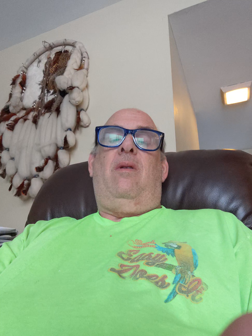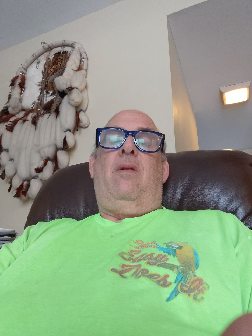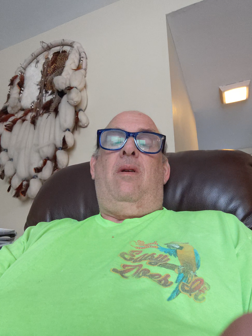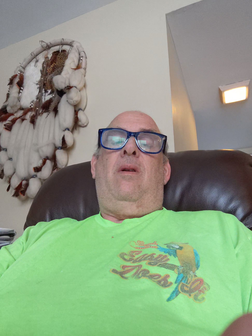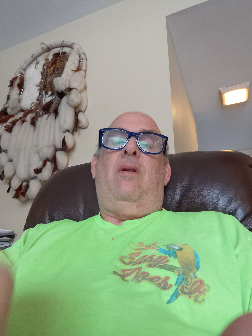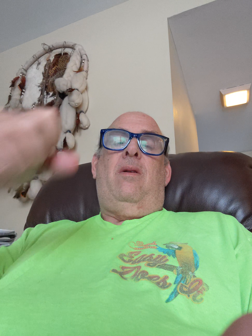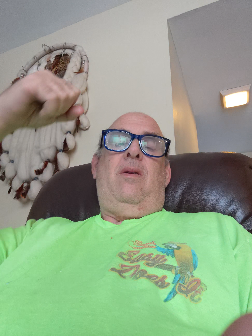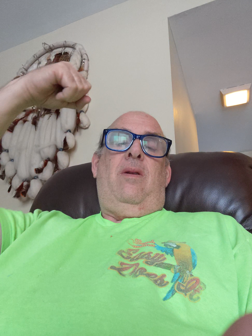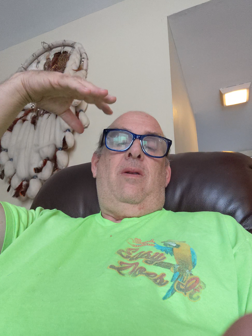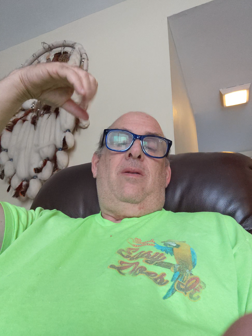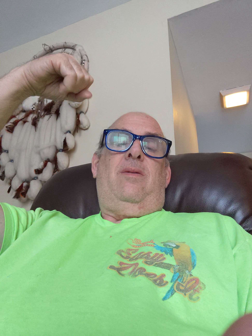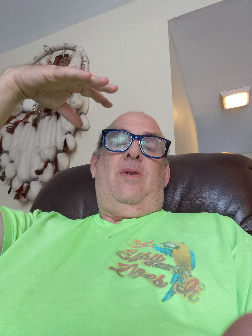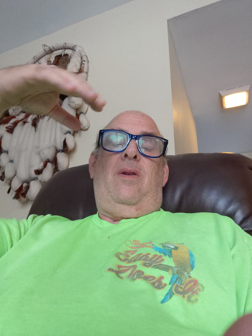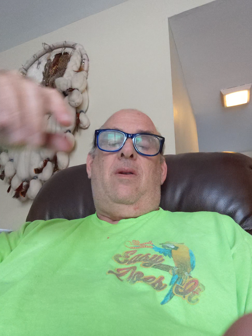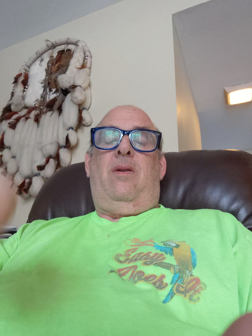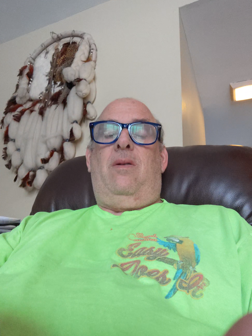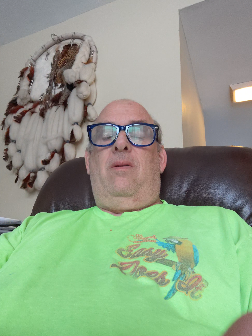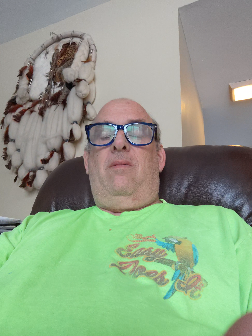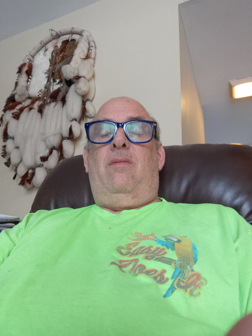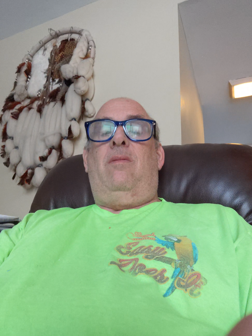shower